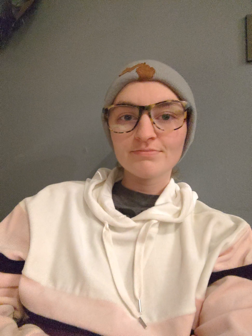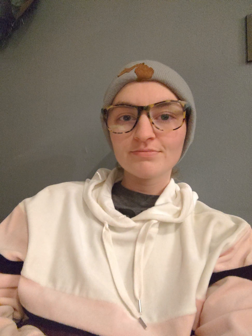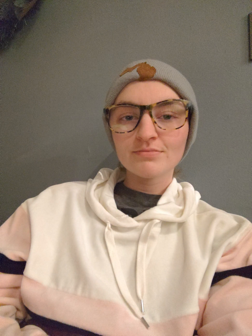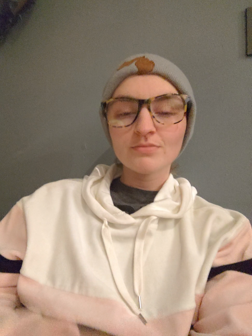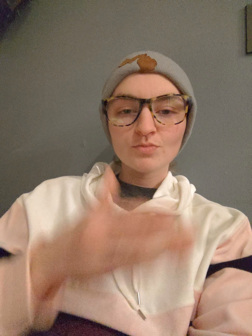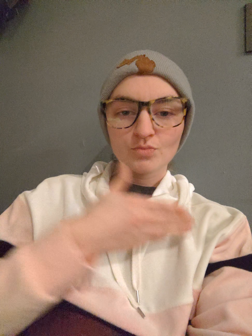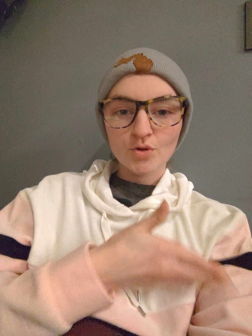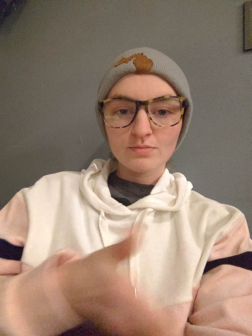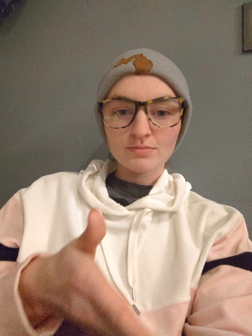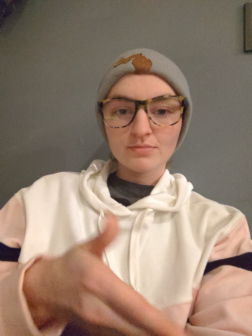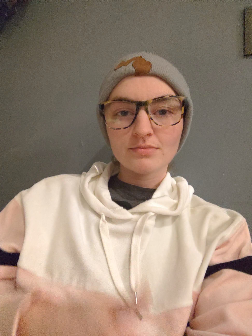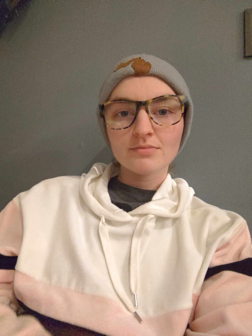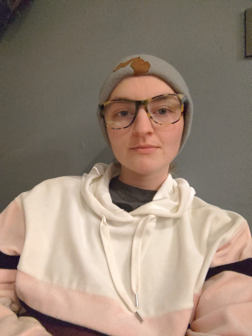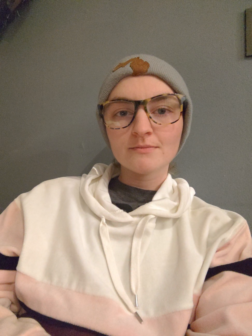arm